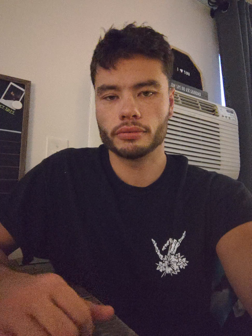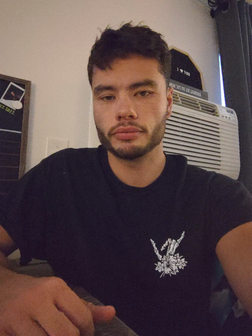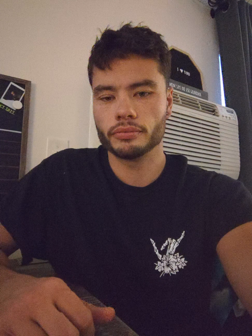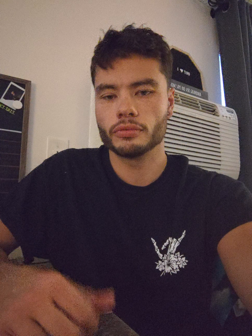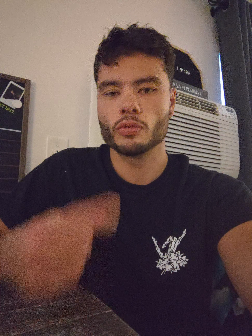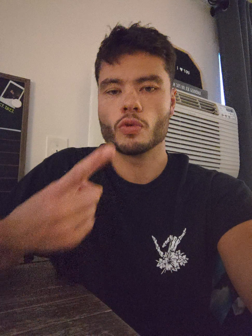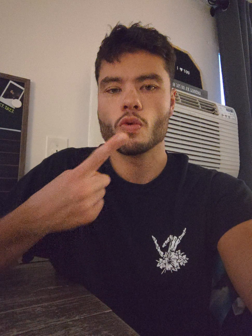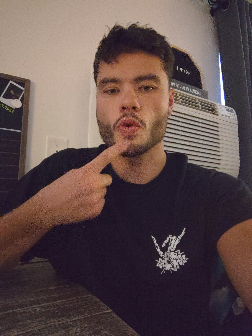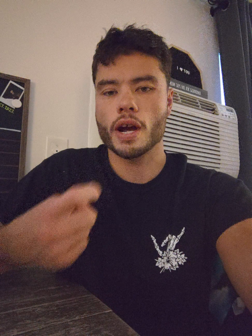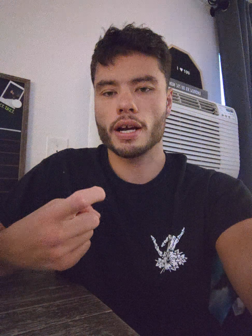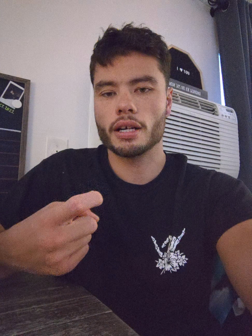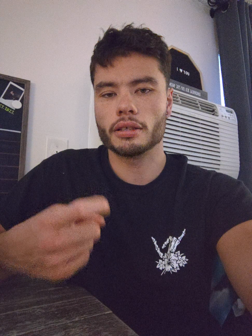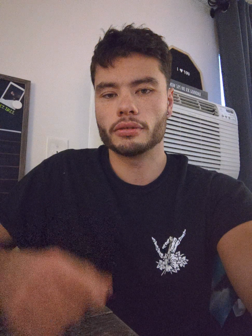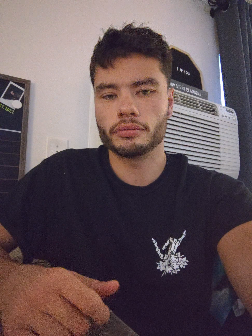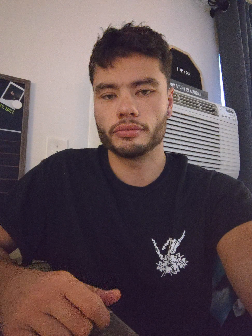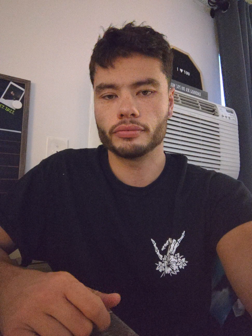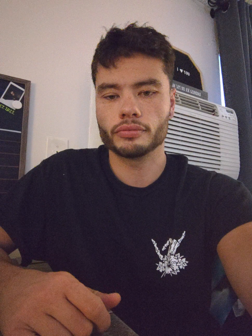red